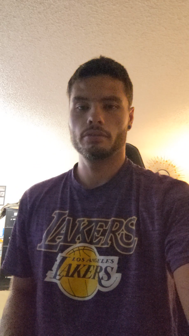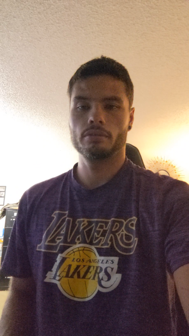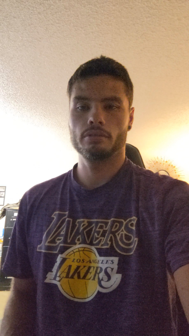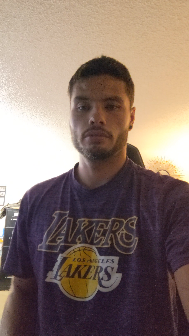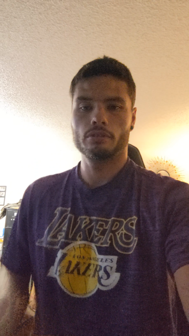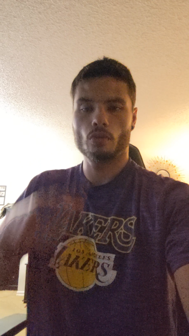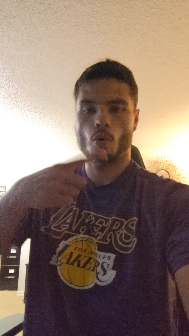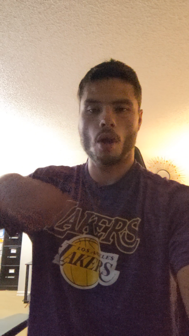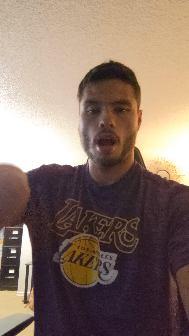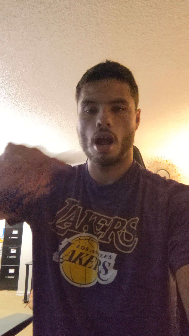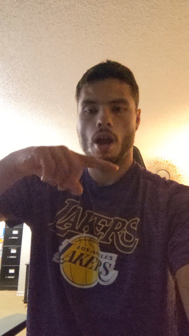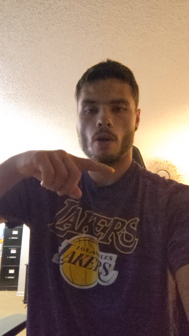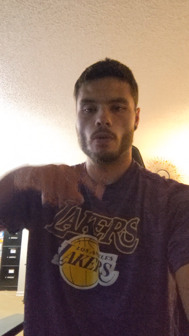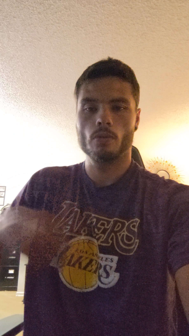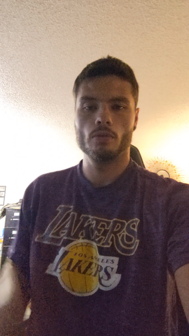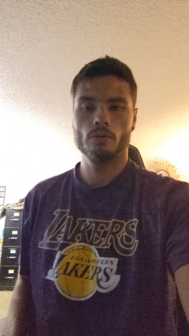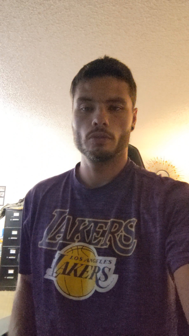around